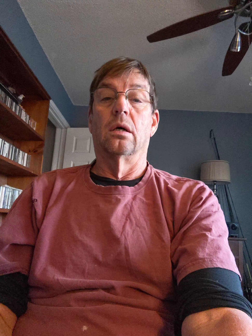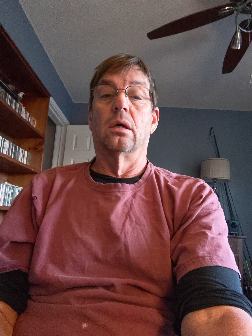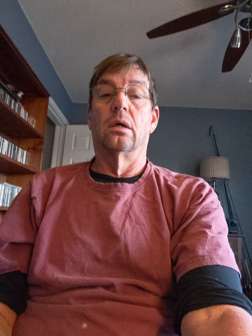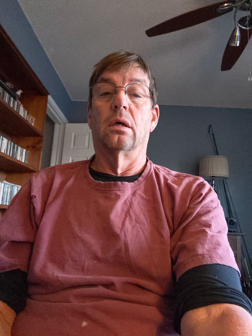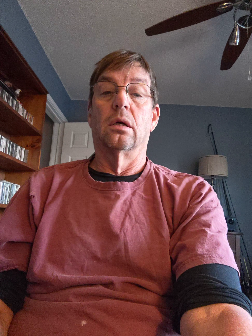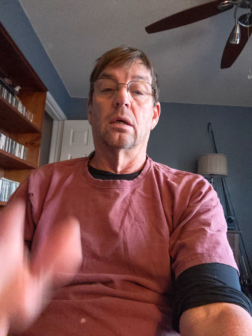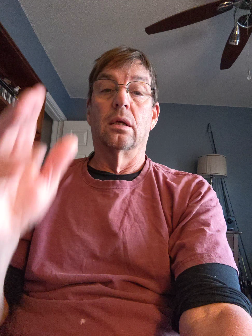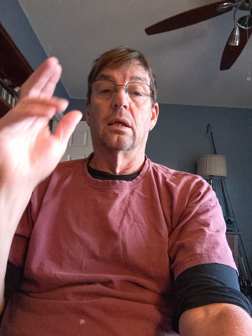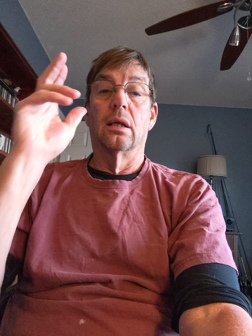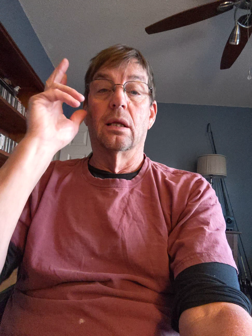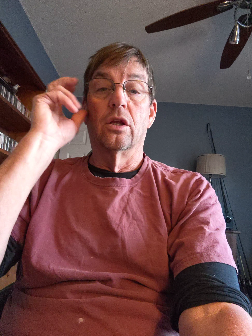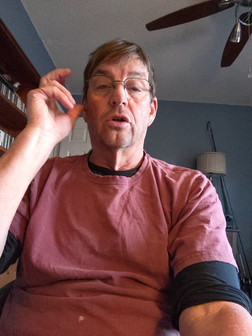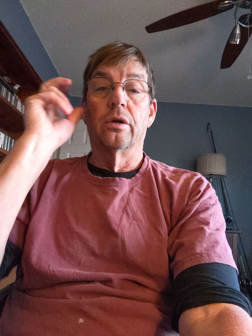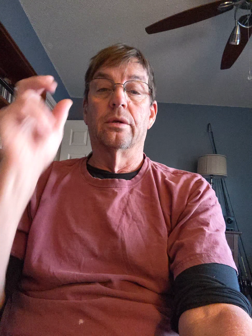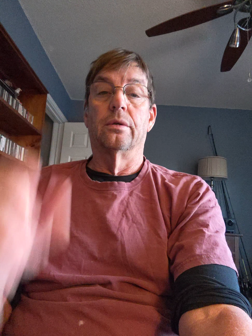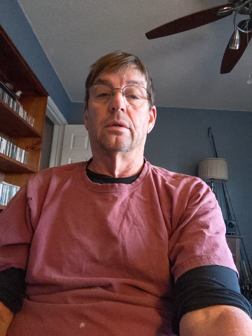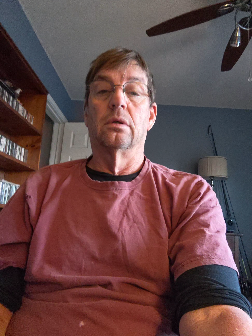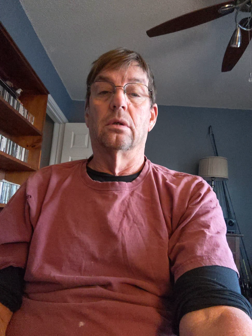hear